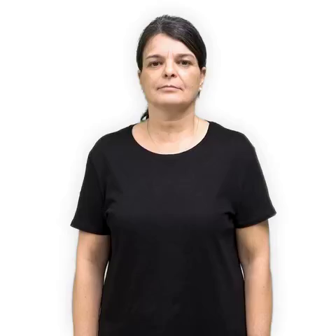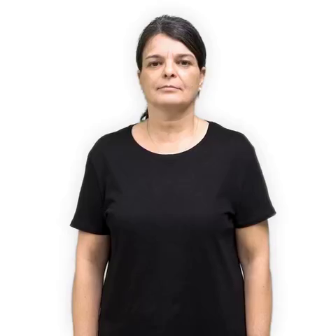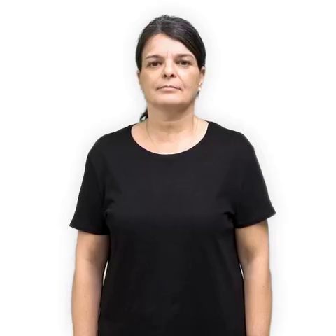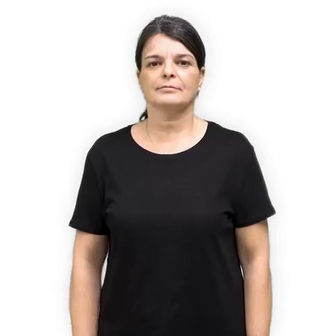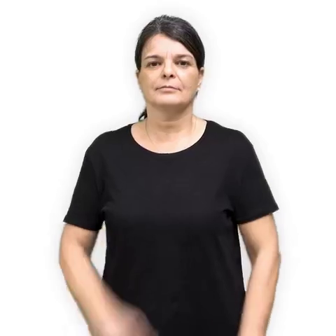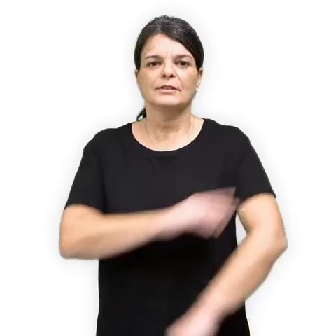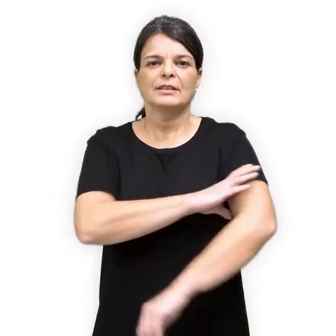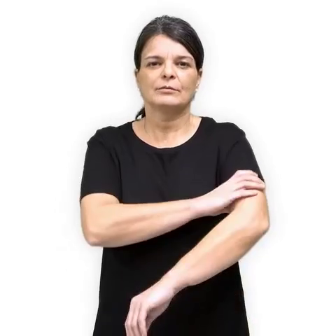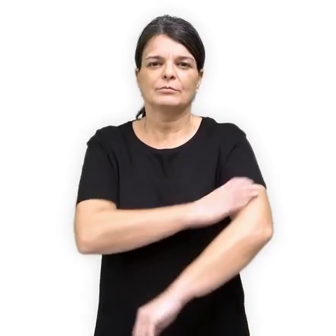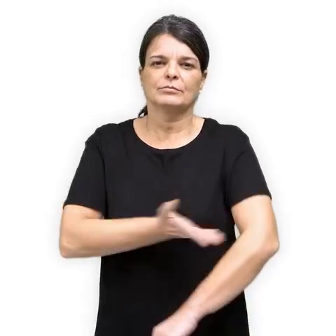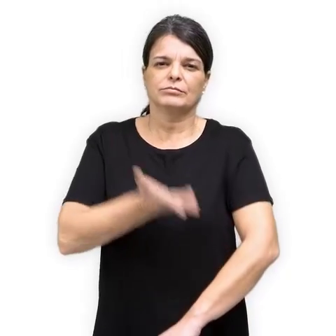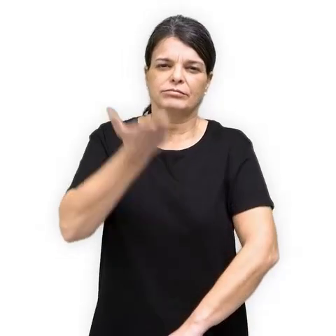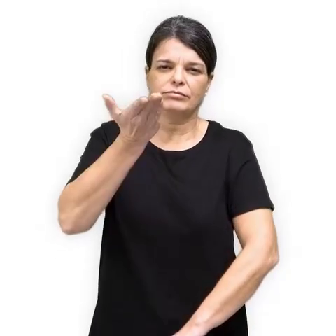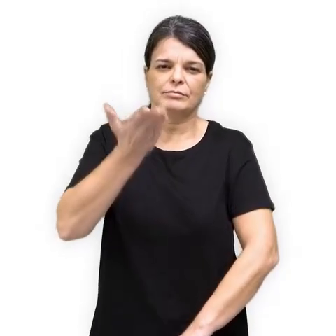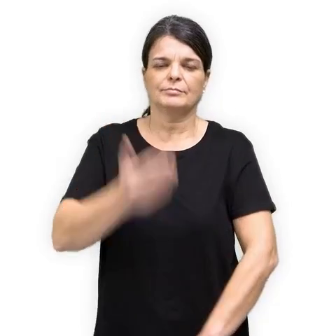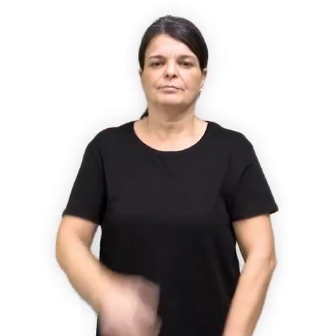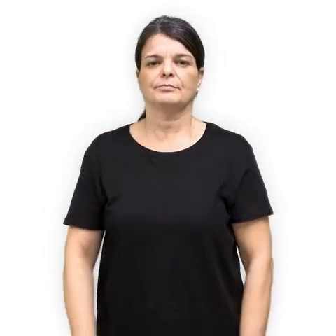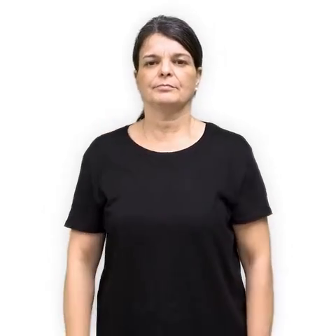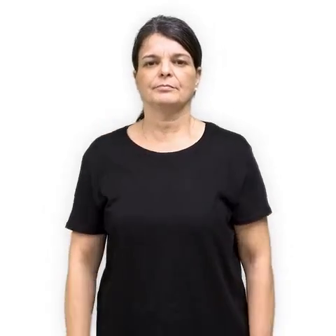tension alta